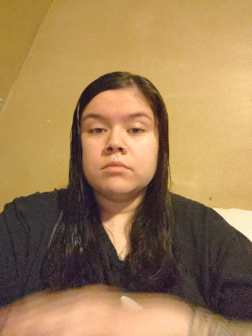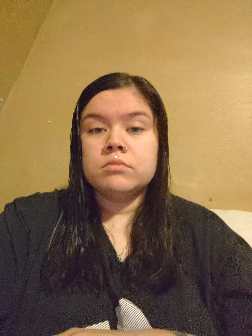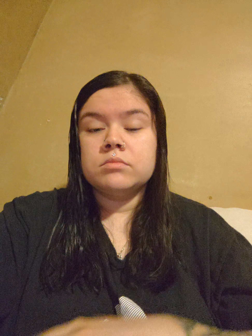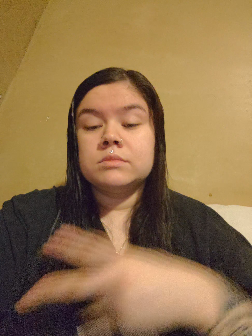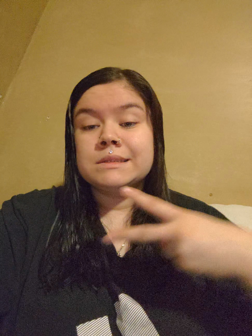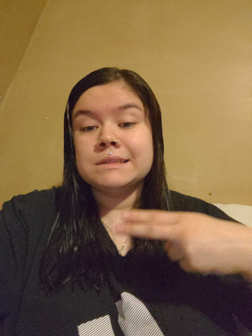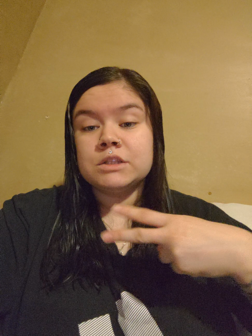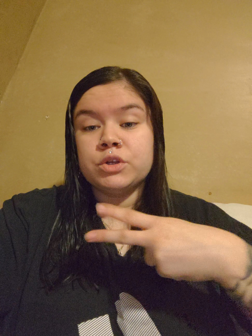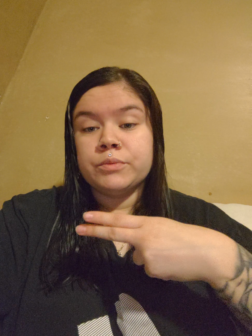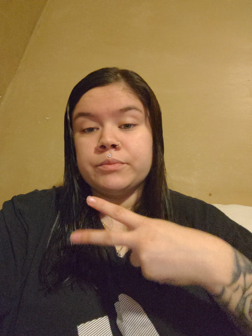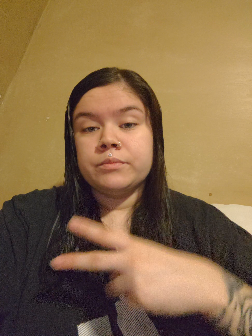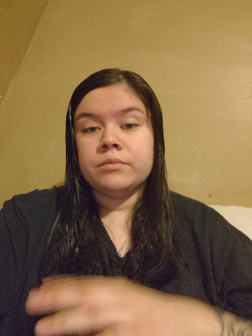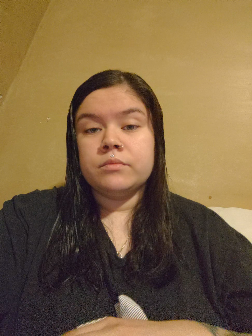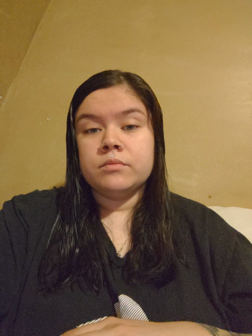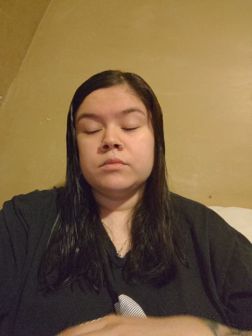scissors